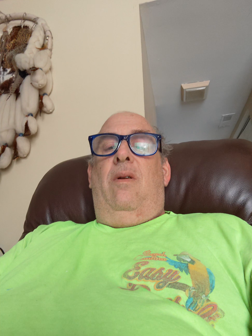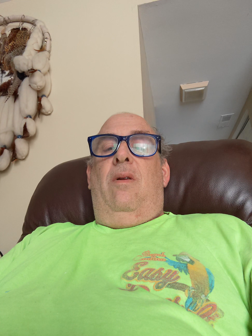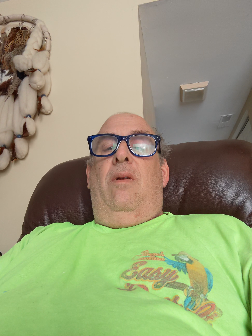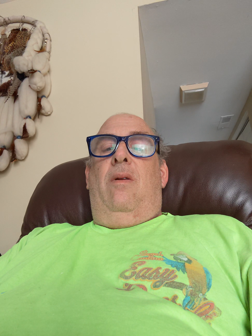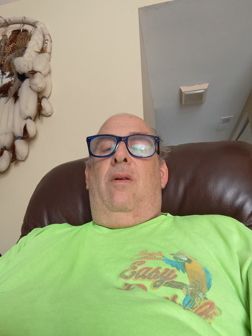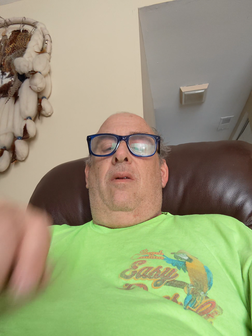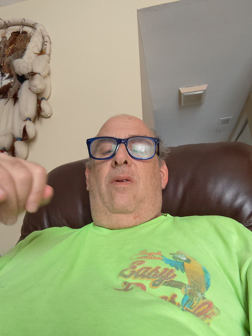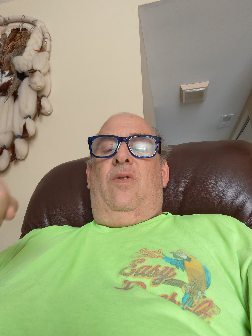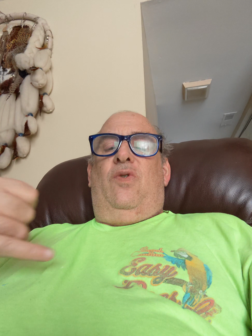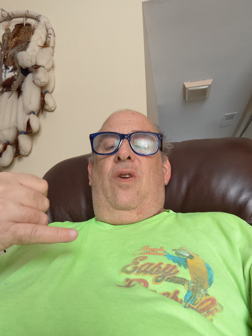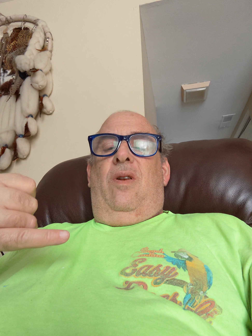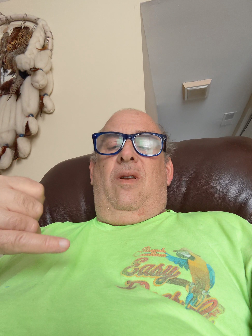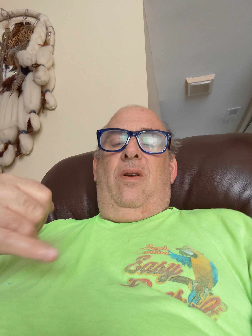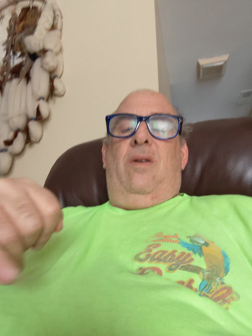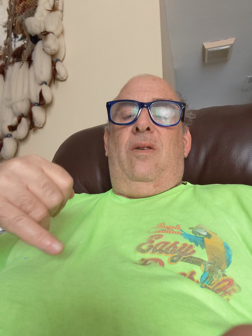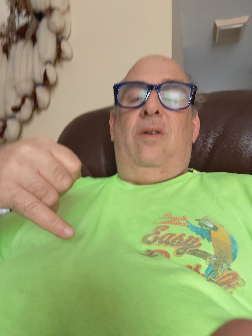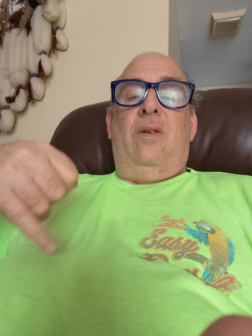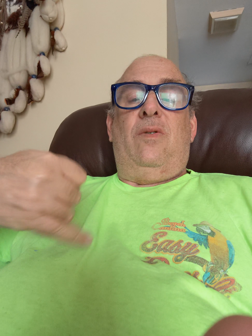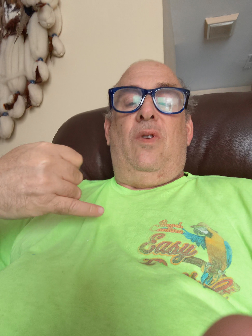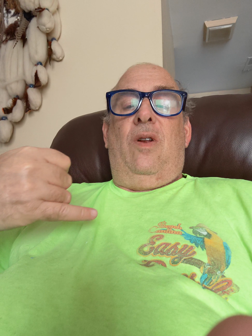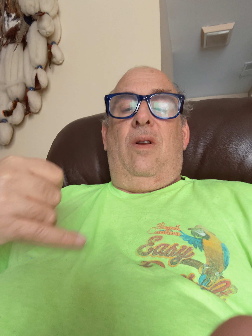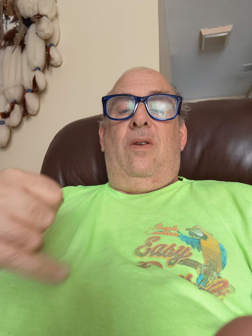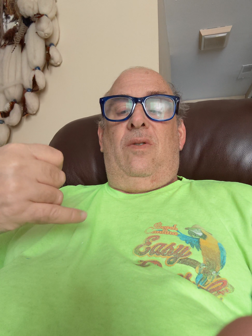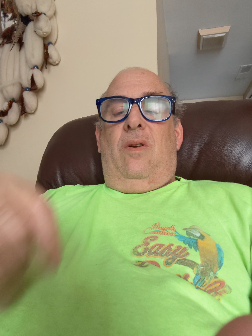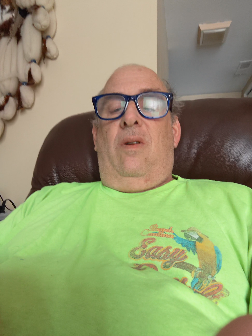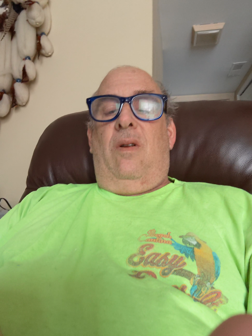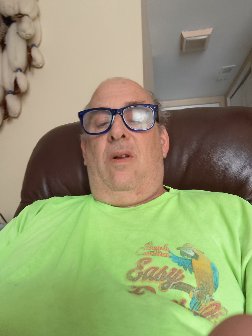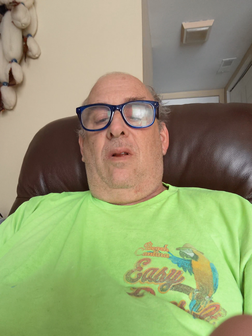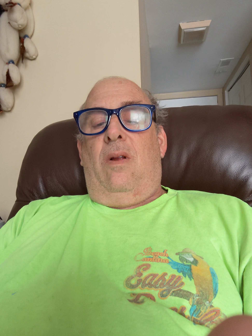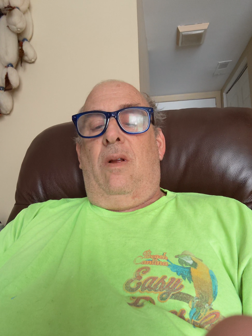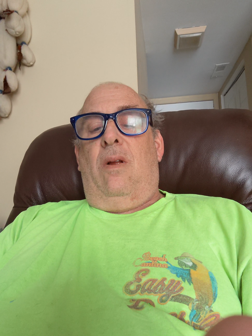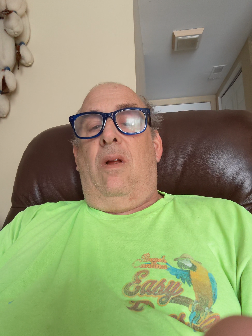jeans